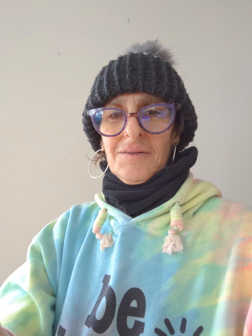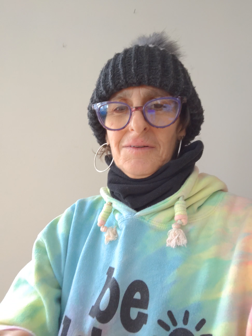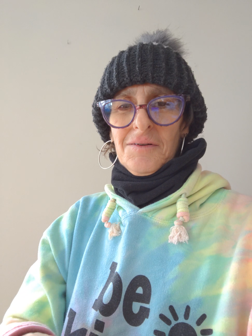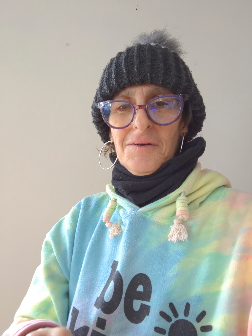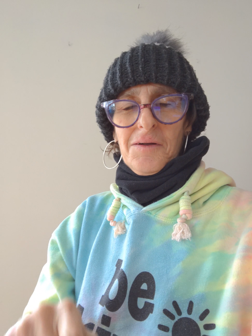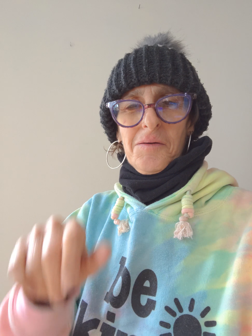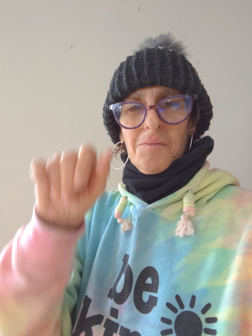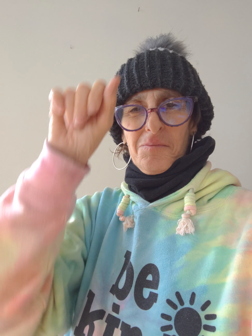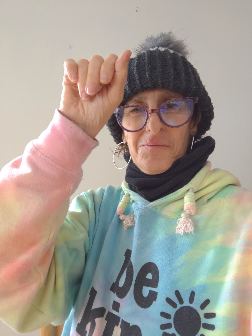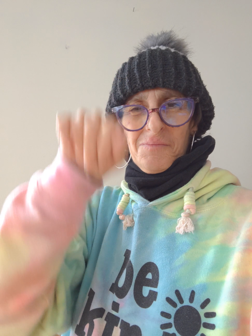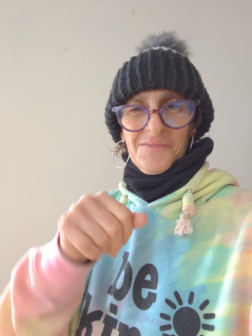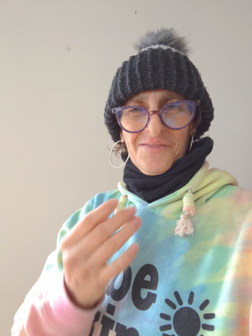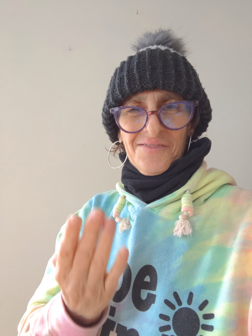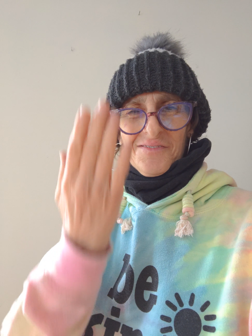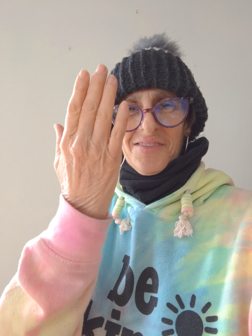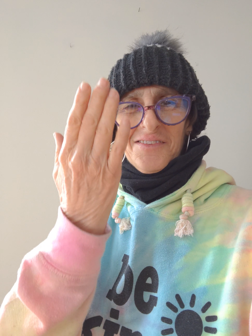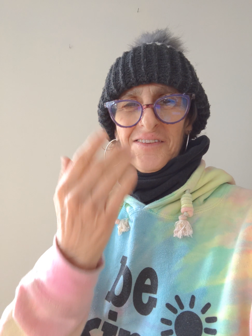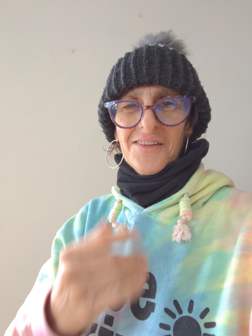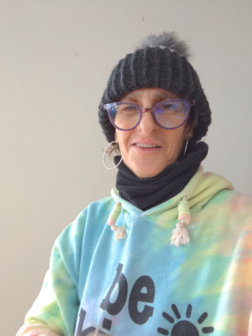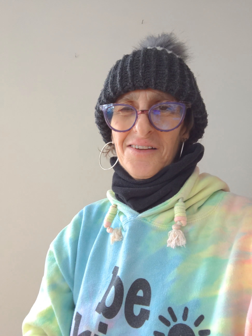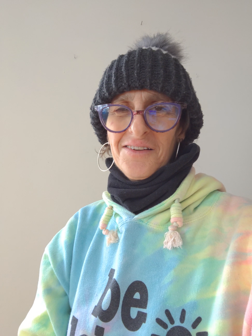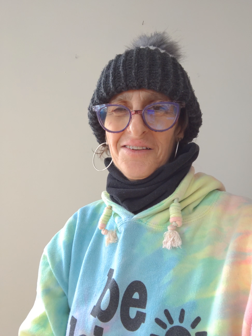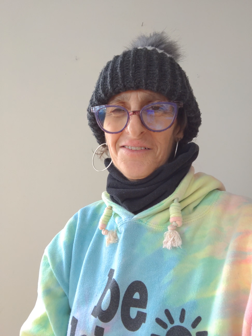mitten